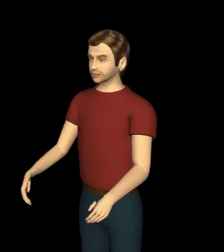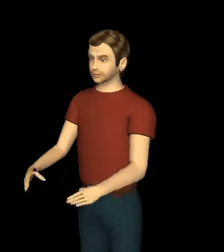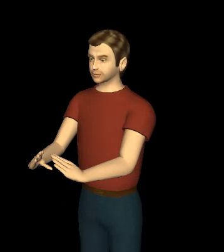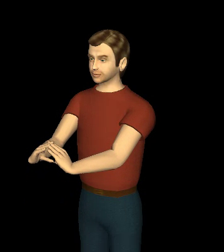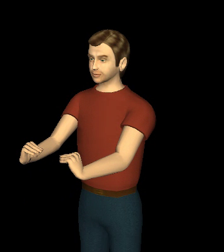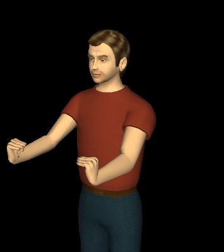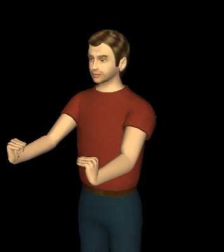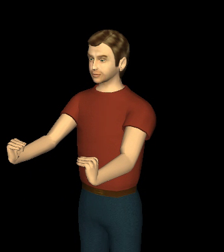هادئ